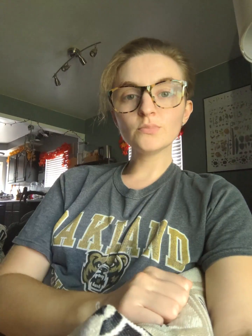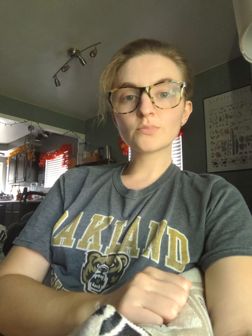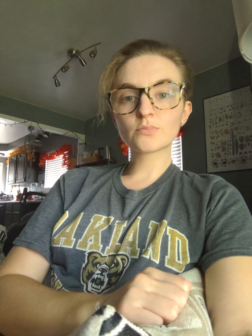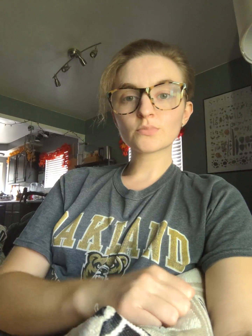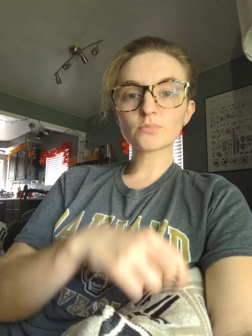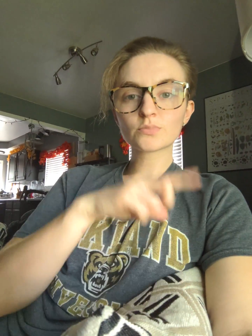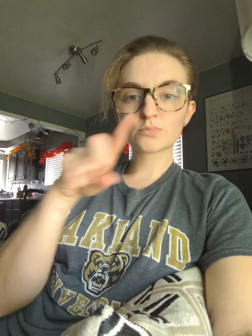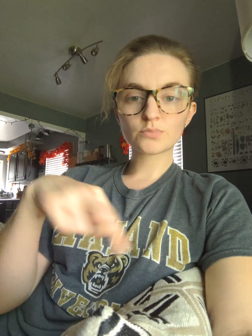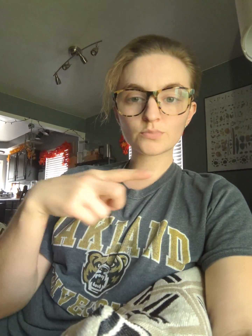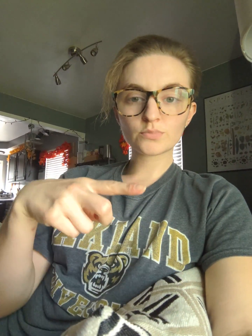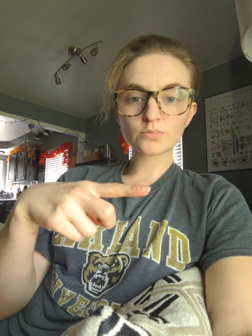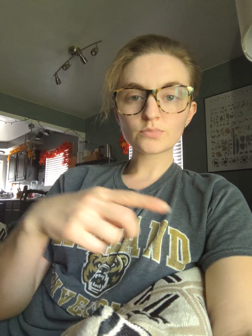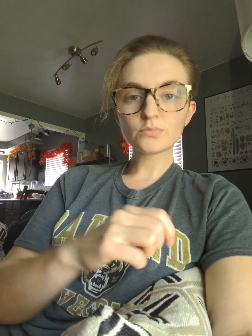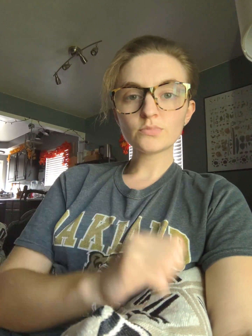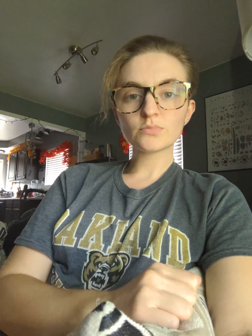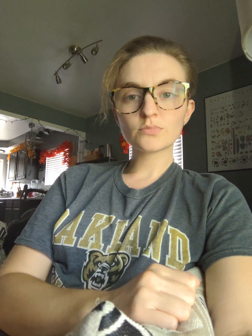about